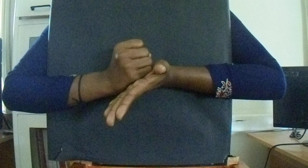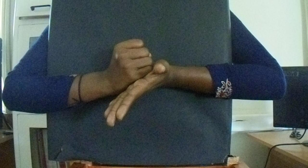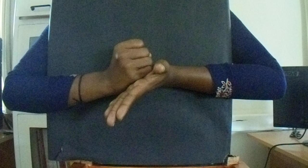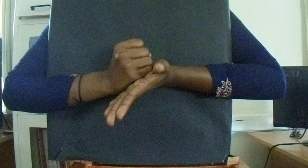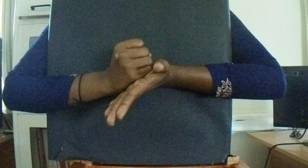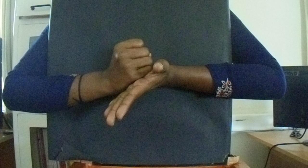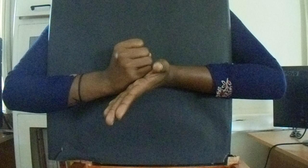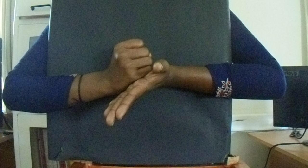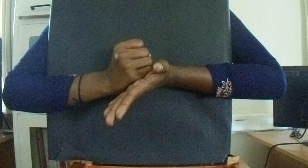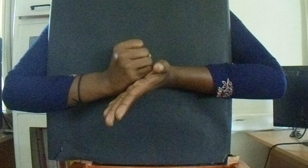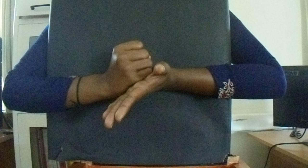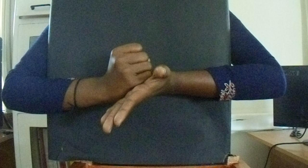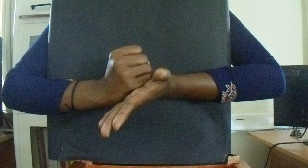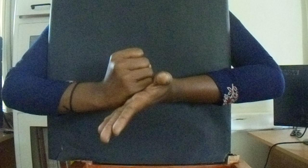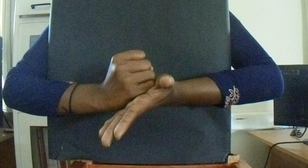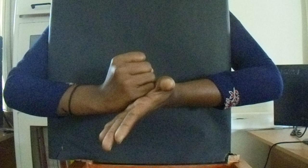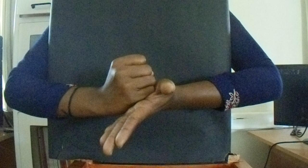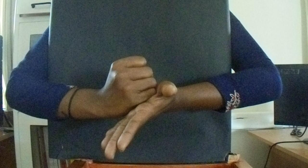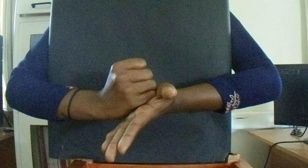help